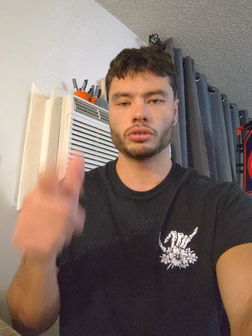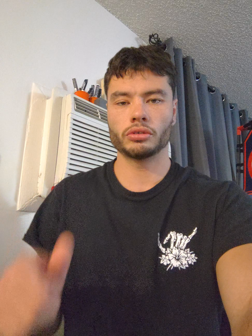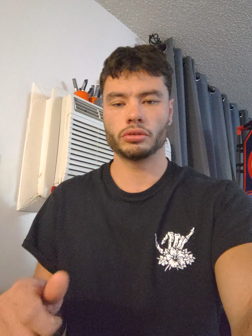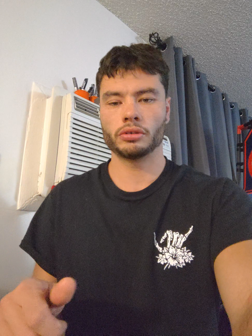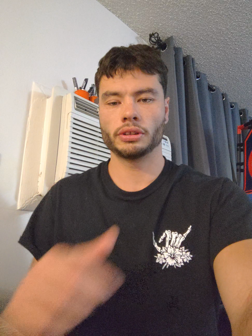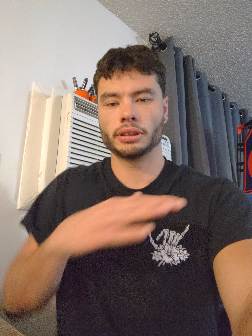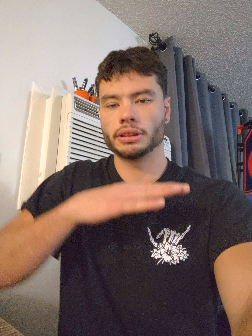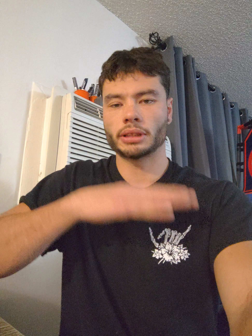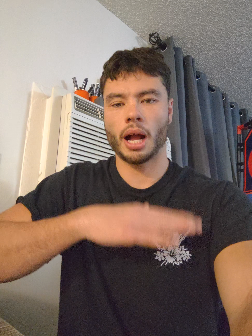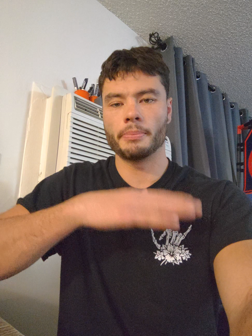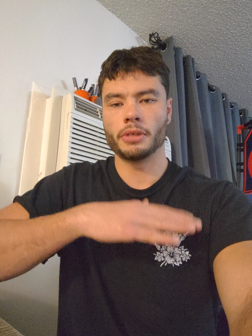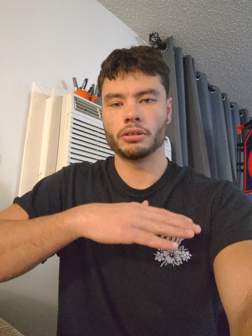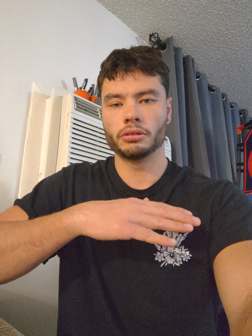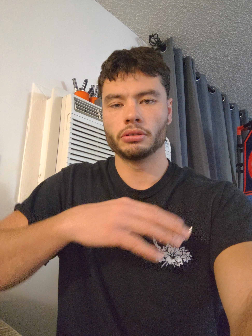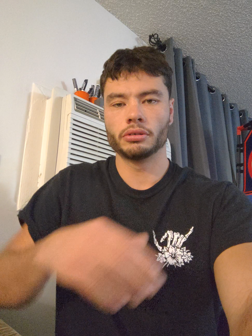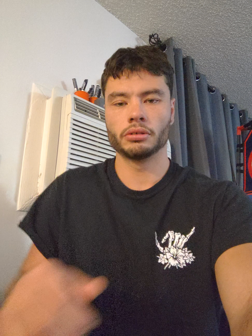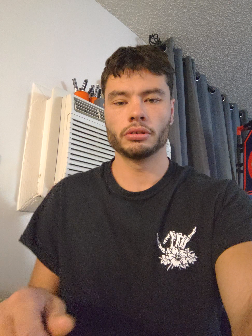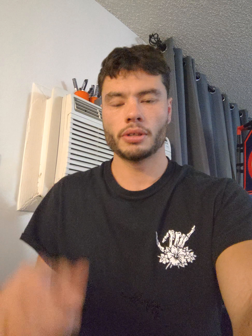table